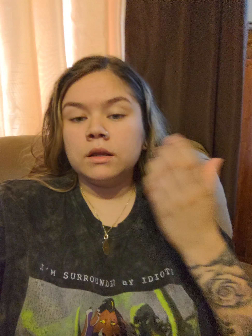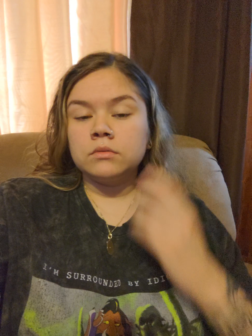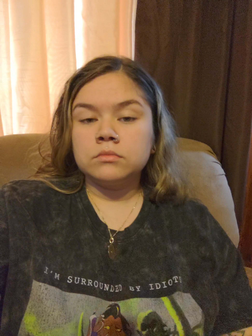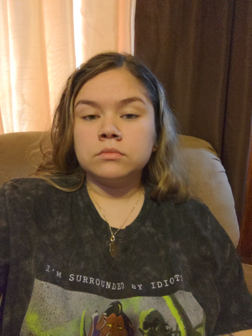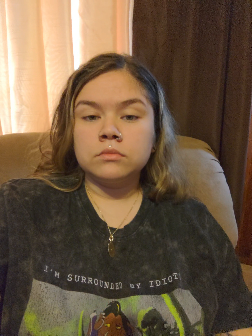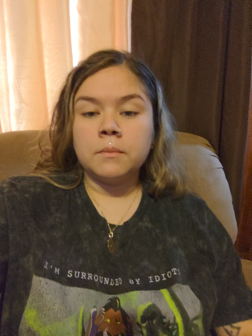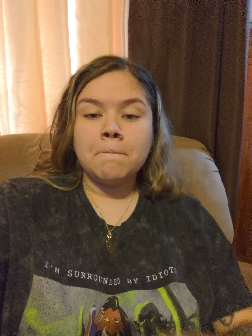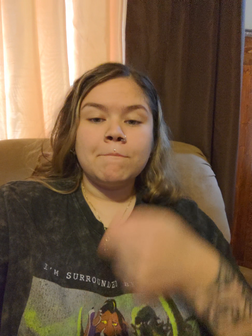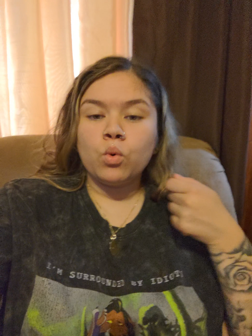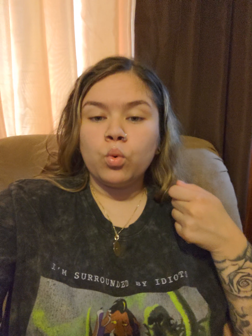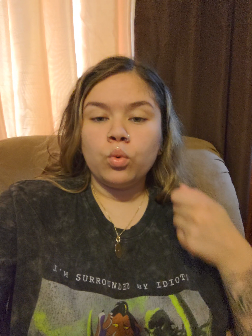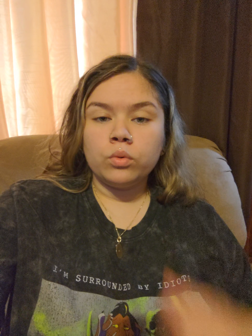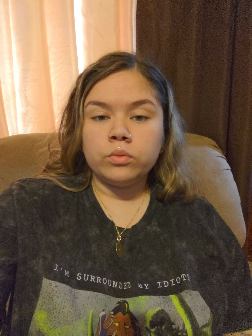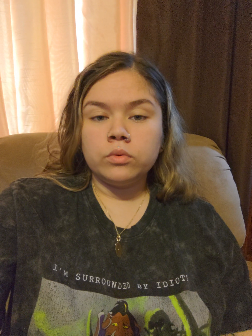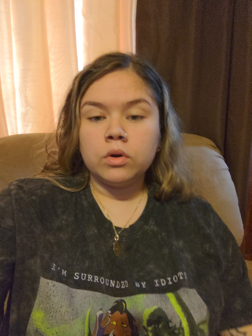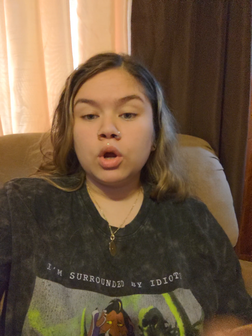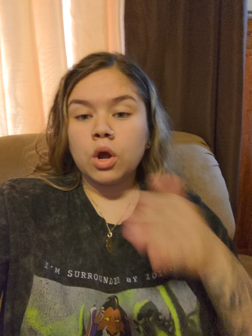pull